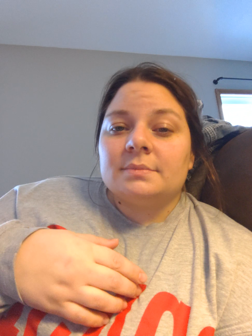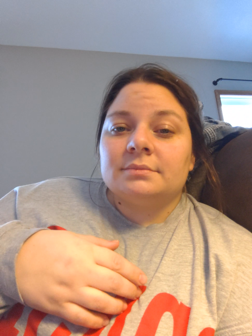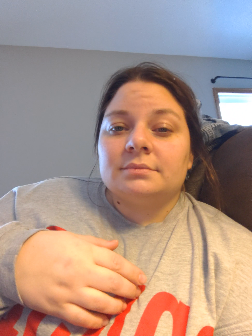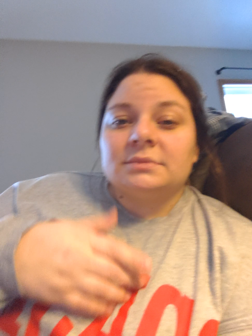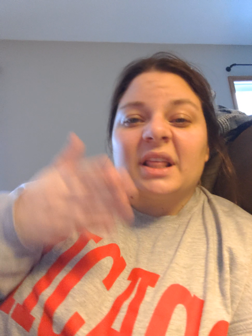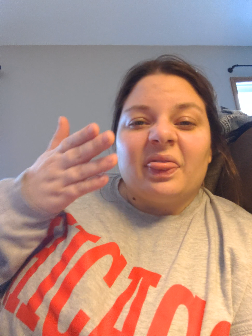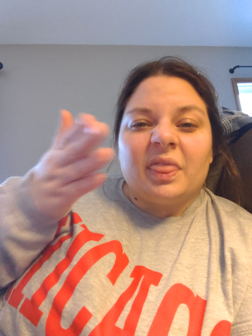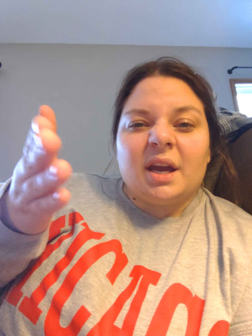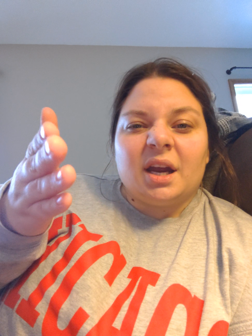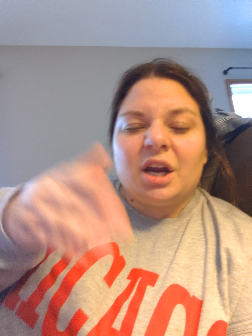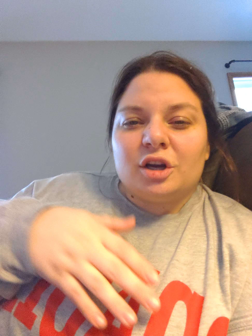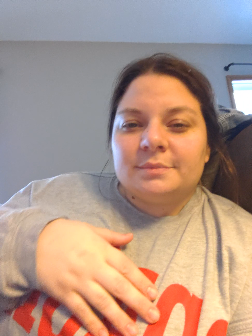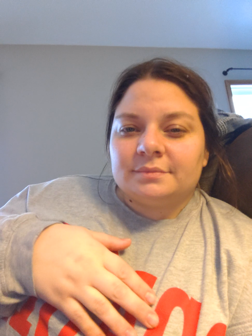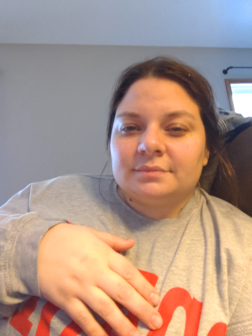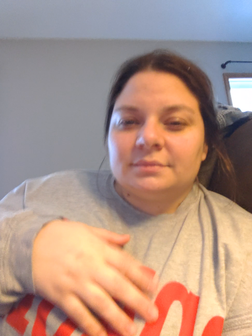there